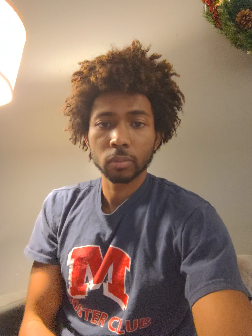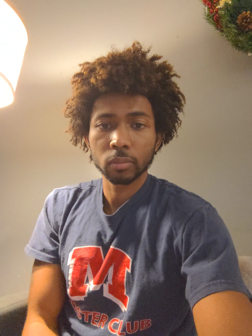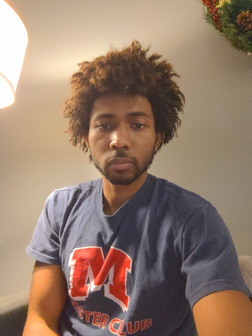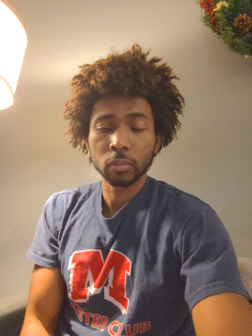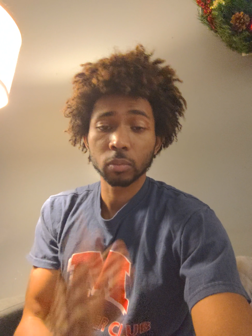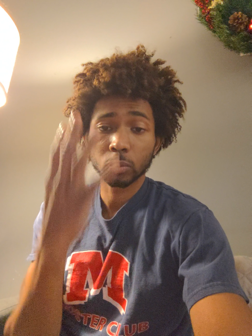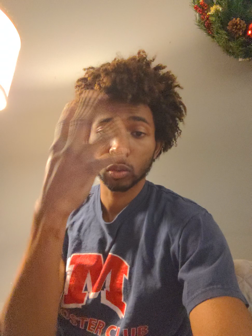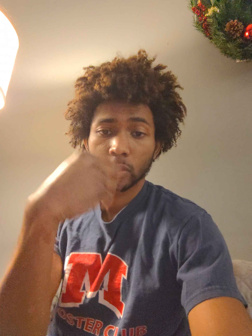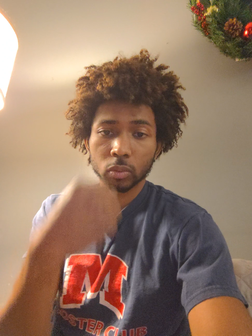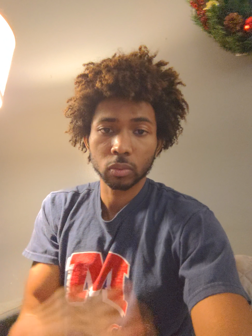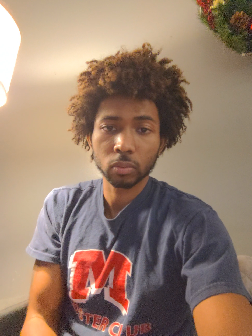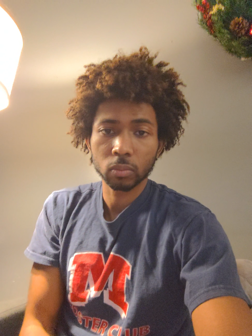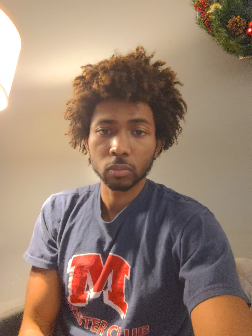pretty